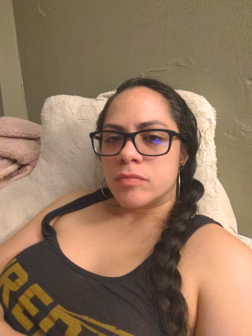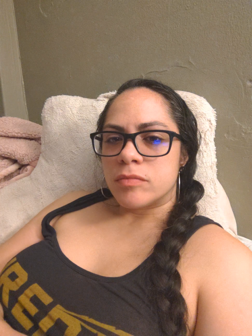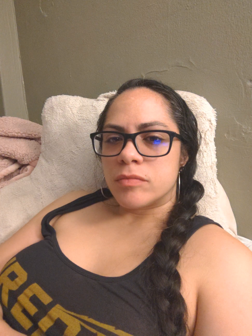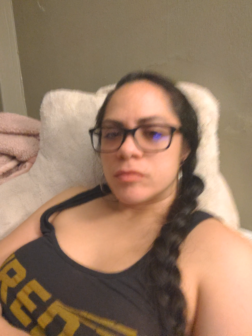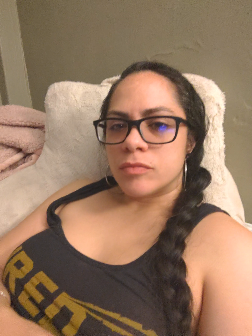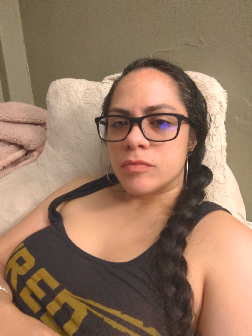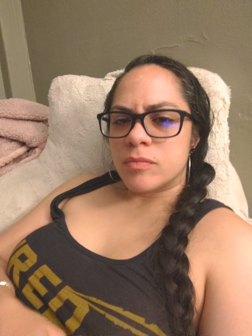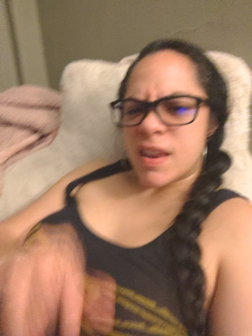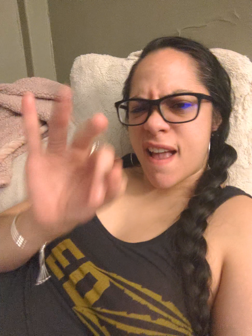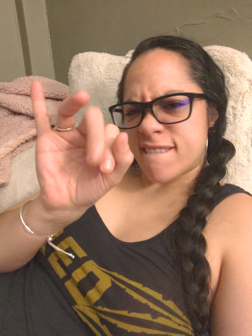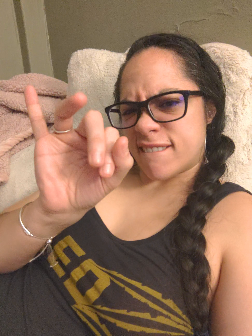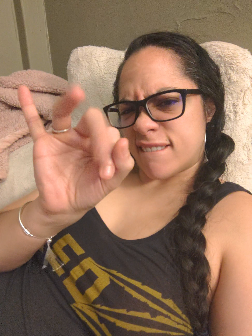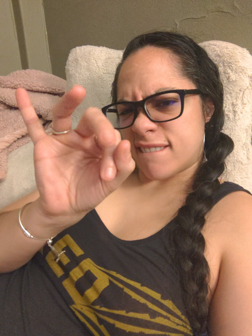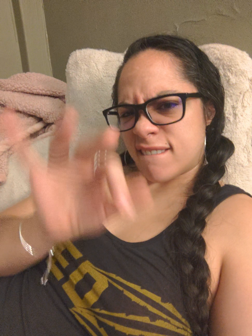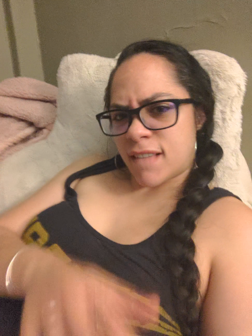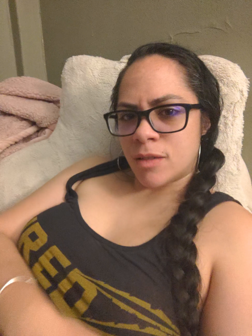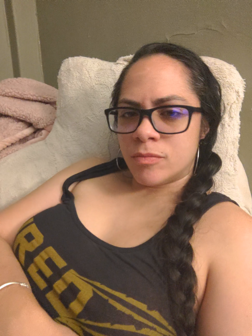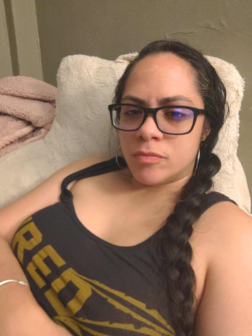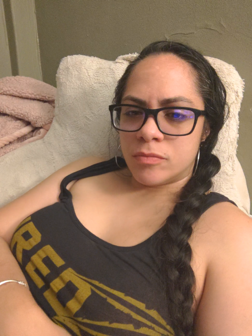if